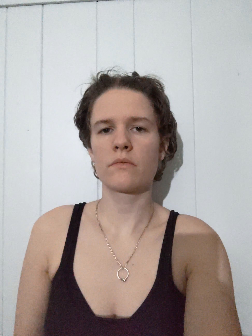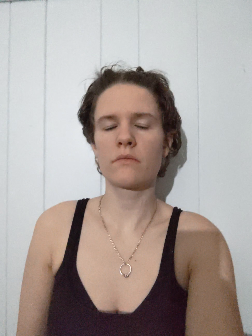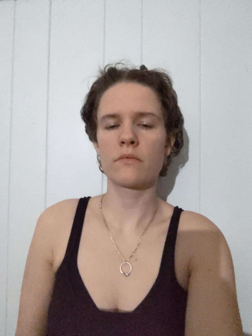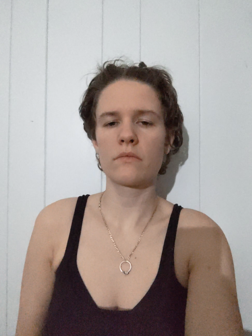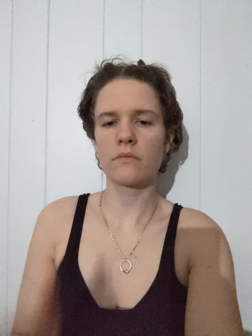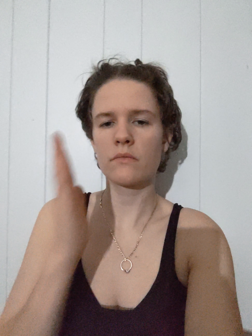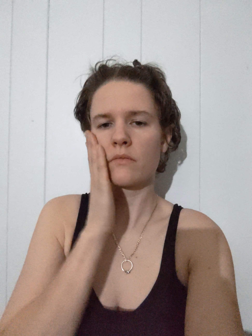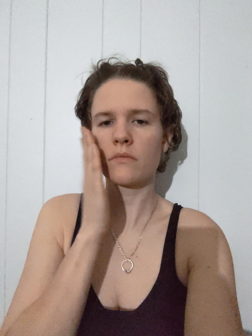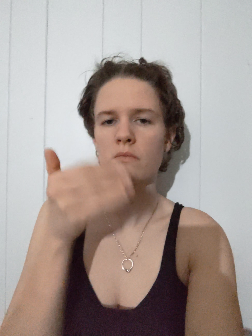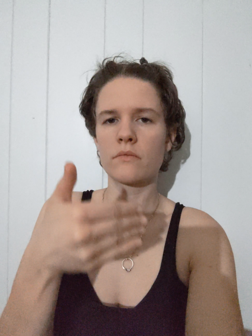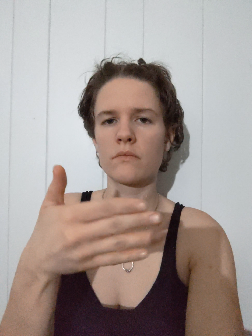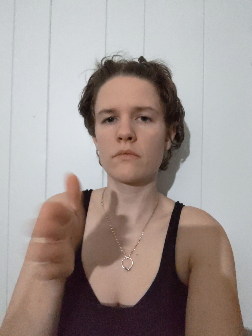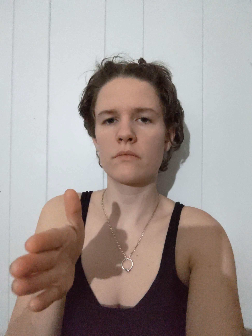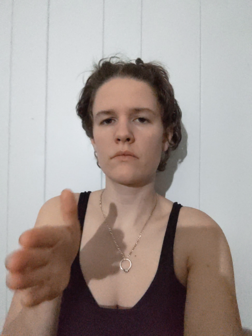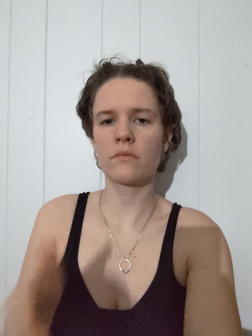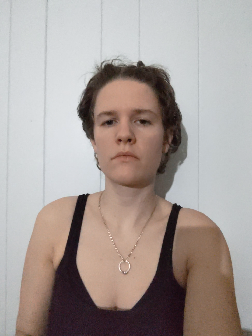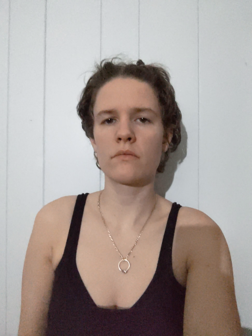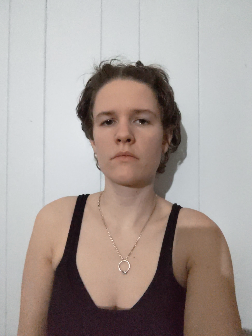bedroom